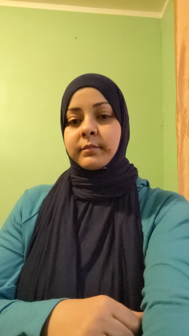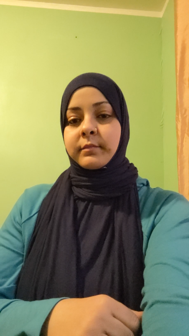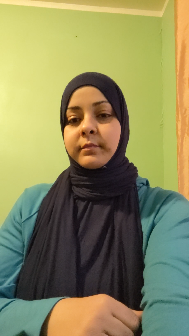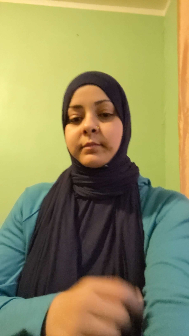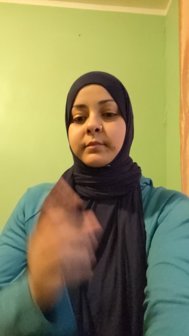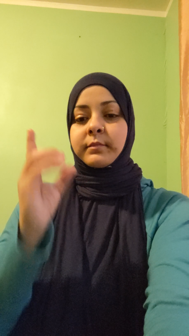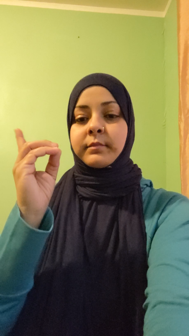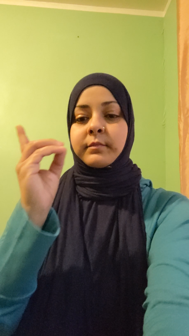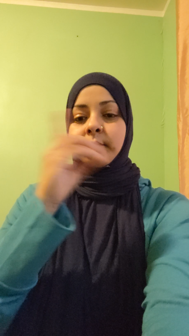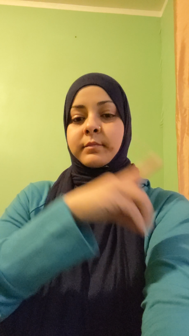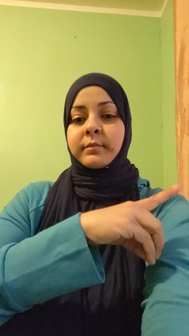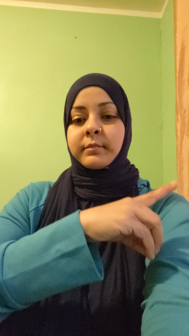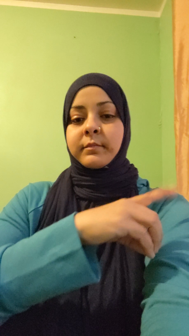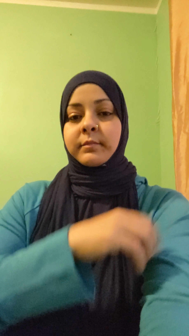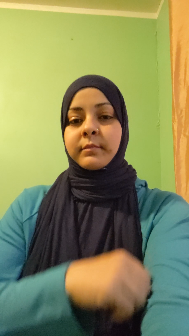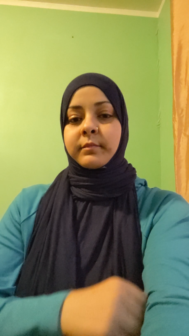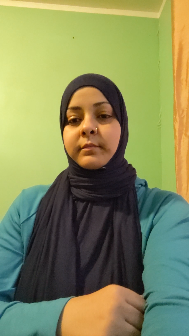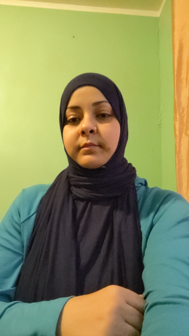day